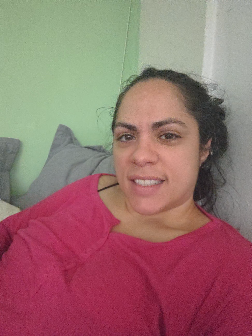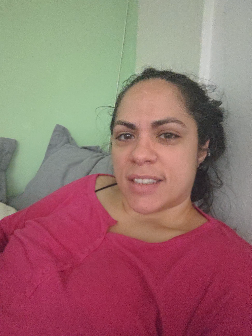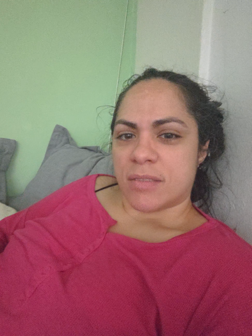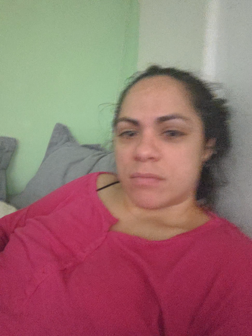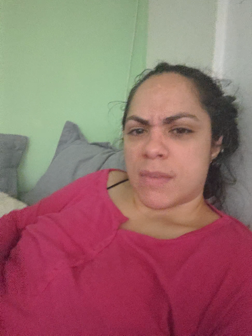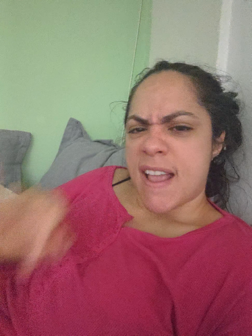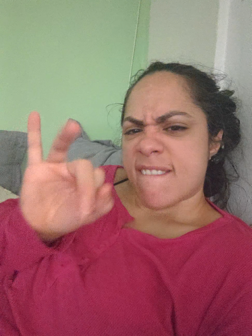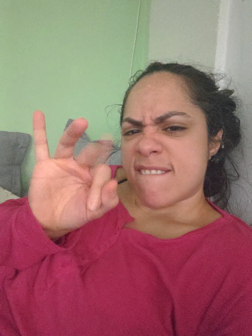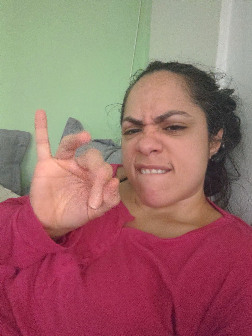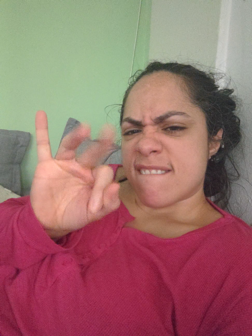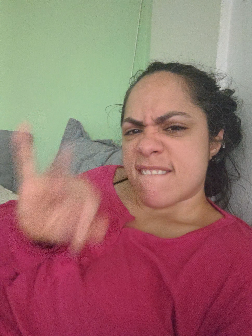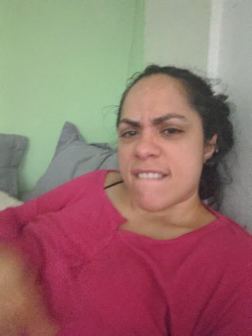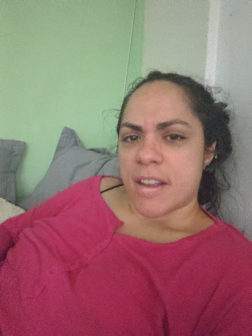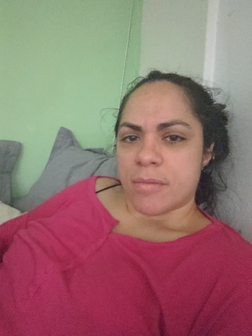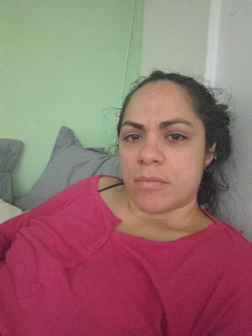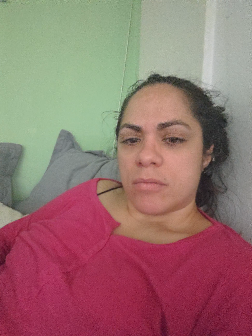if